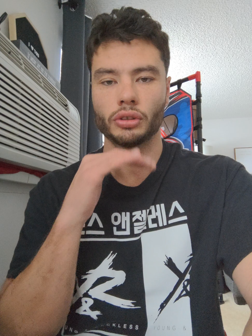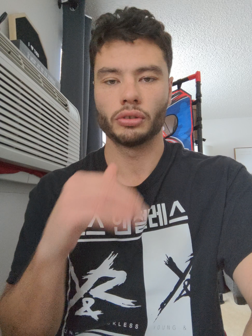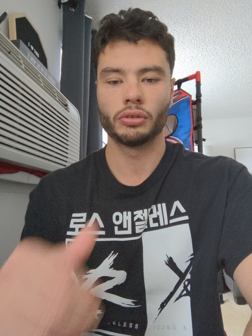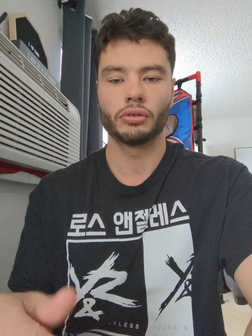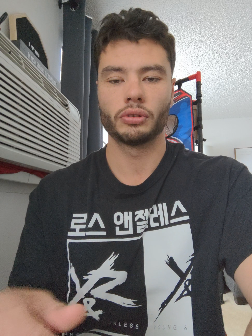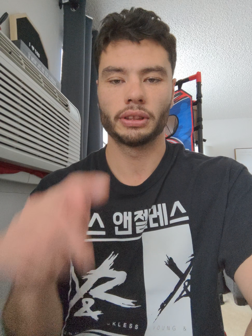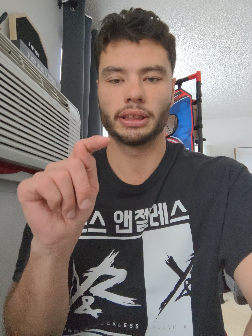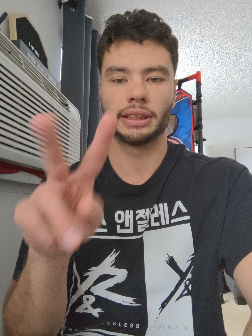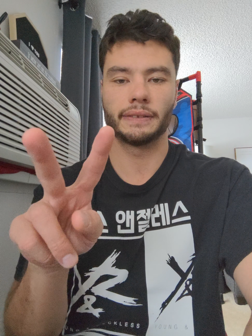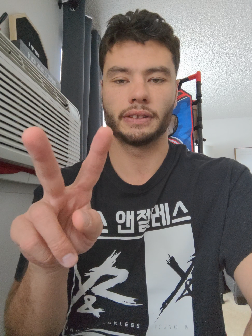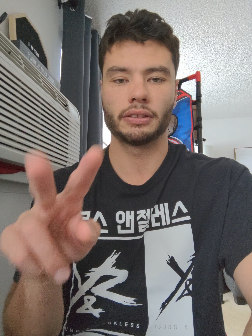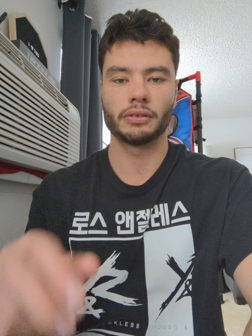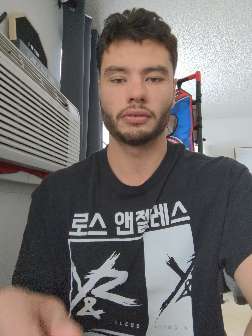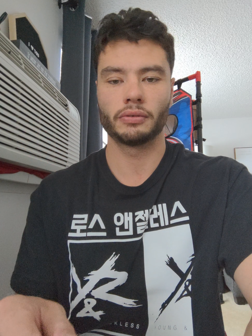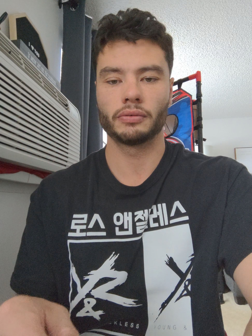TV